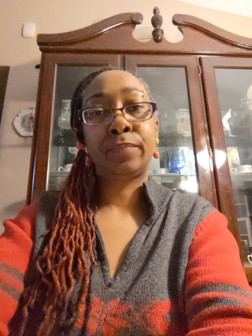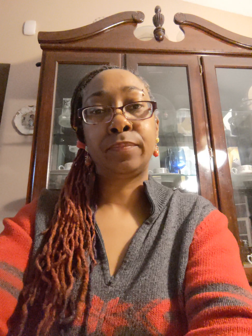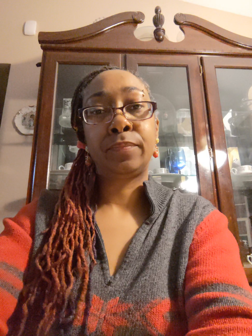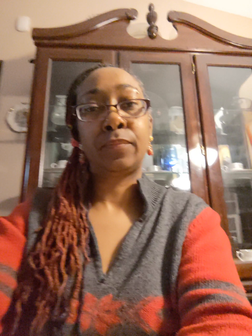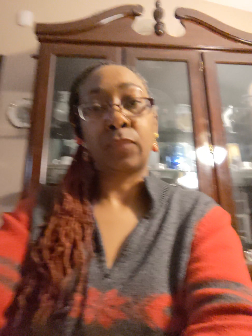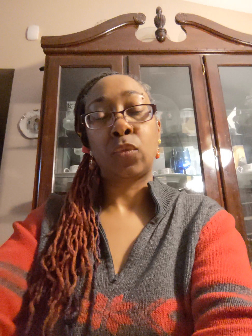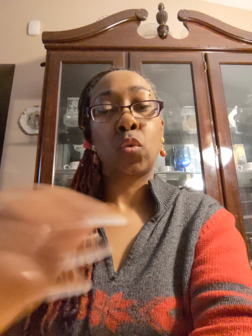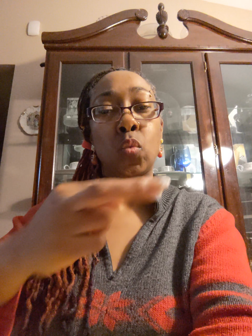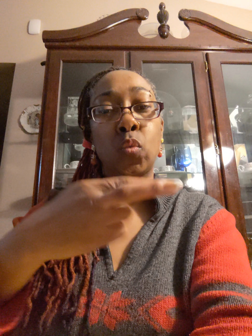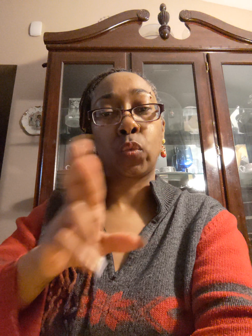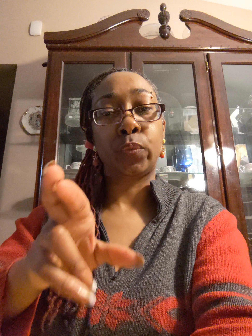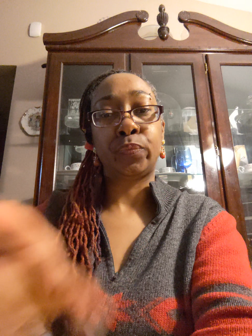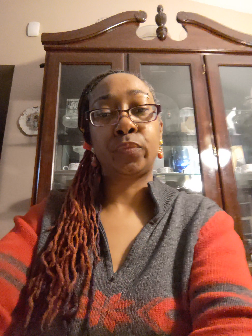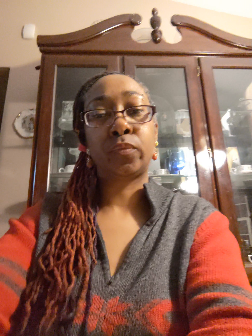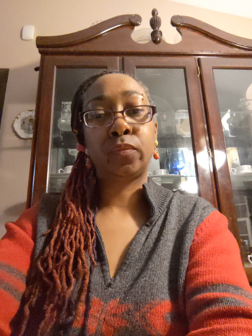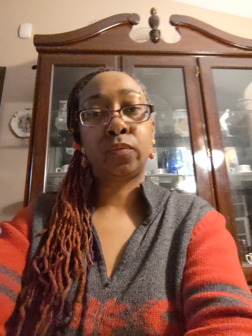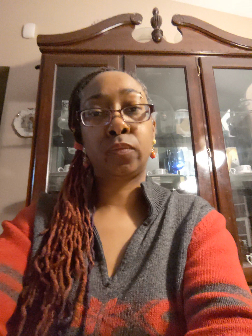room